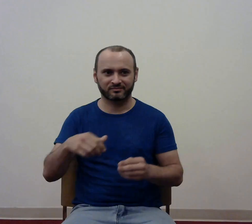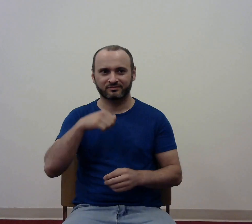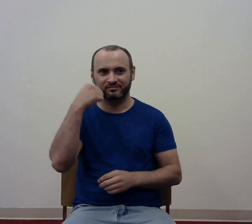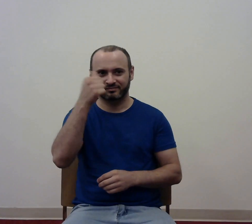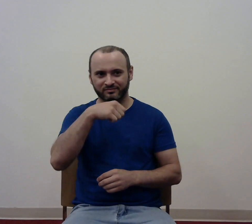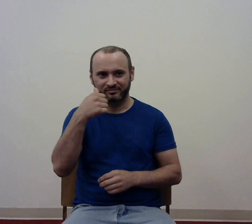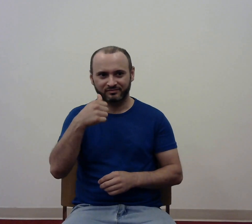il